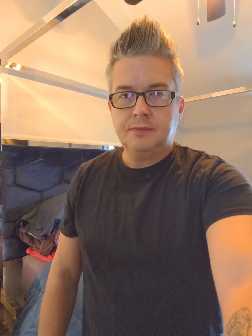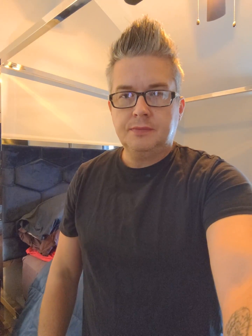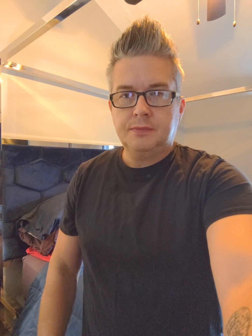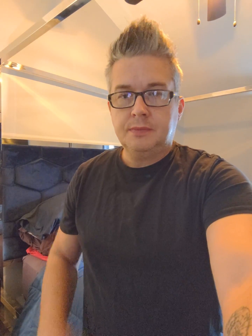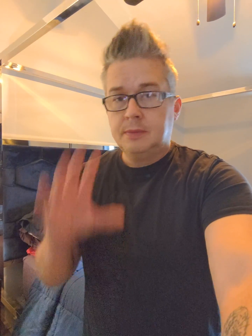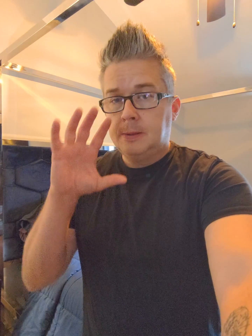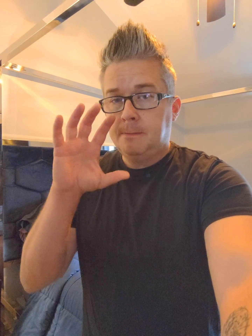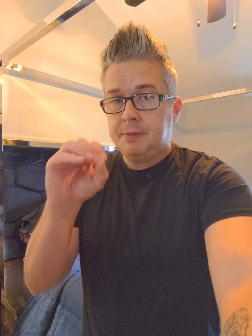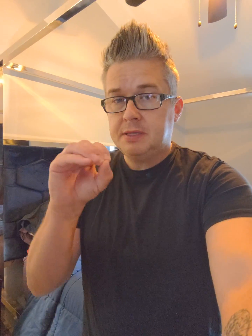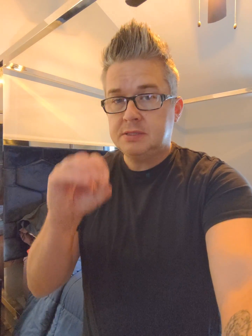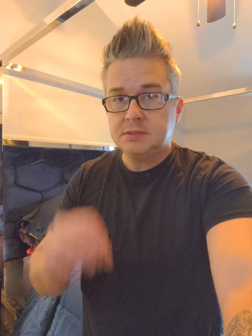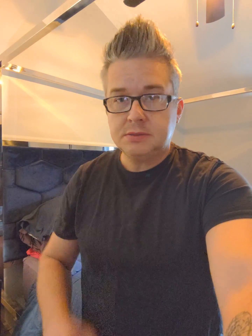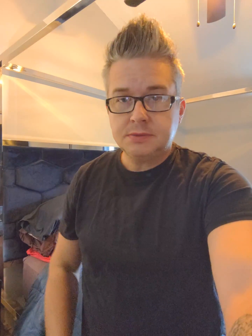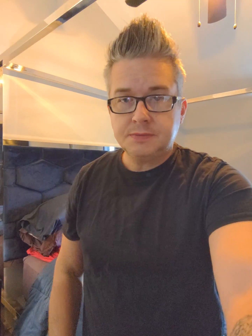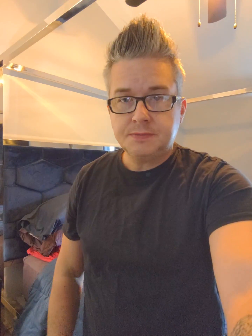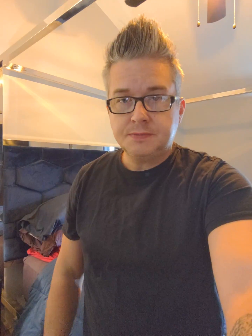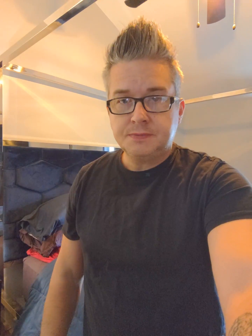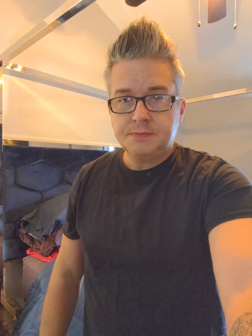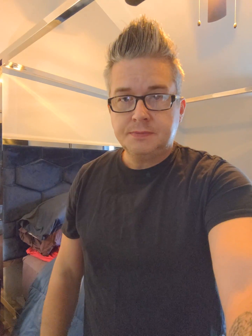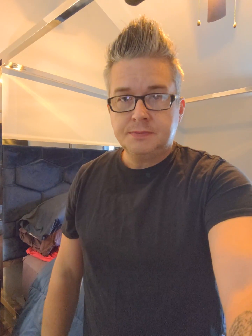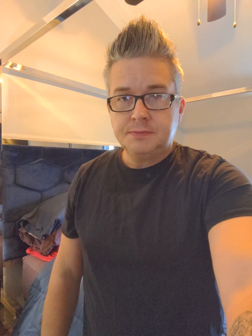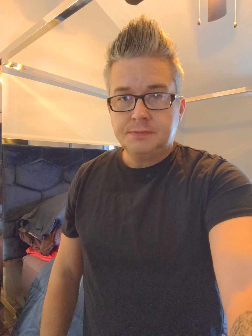bite